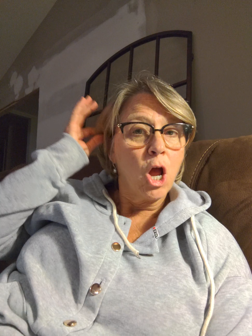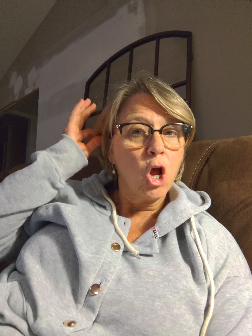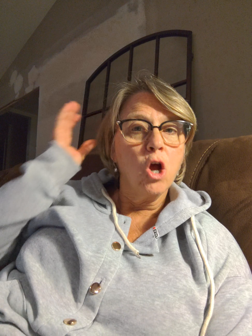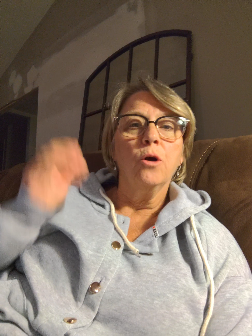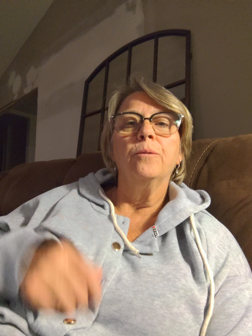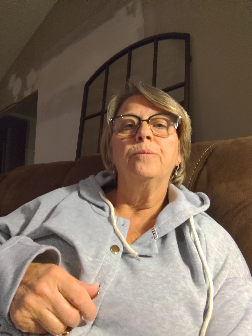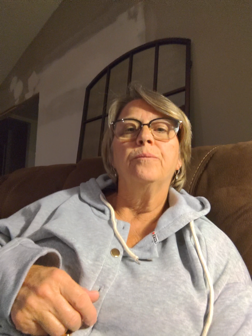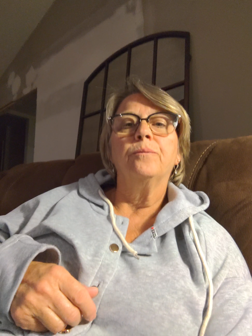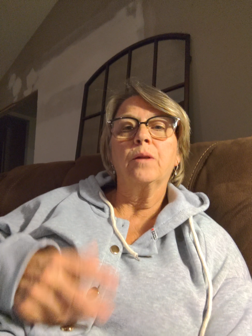hair